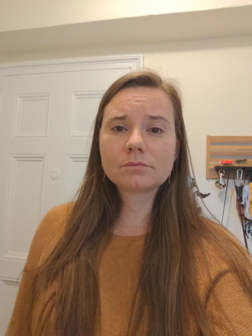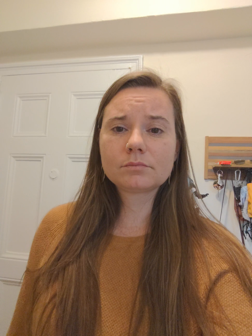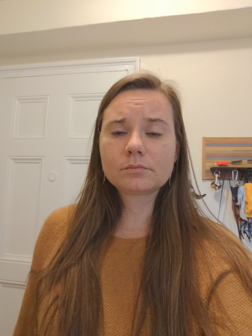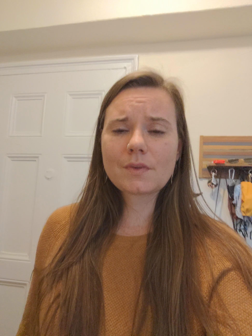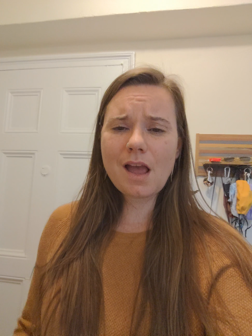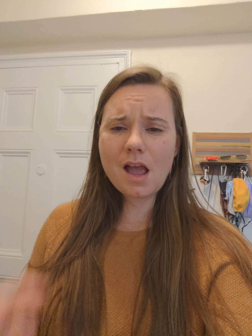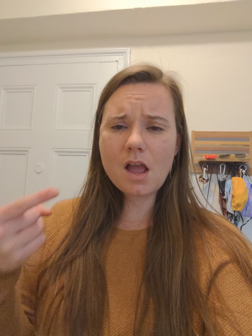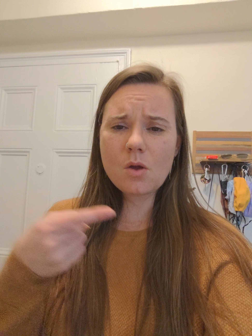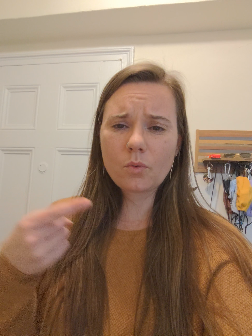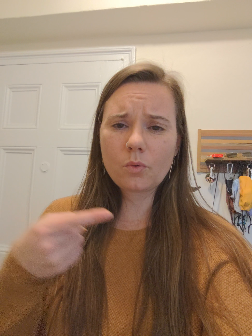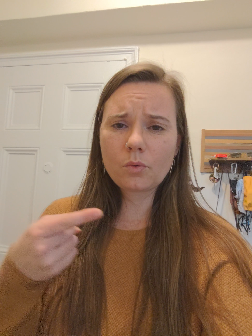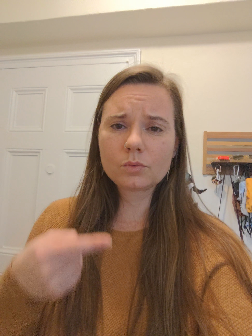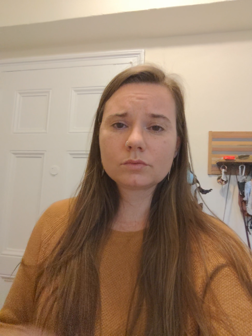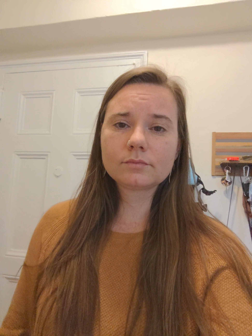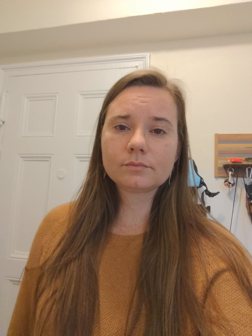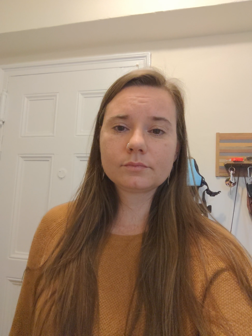owie